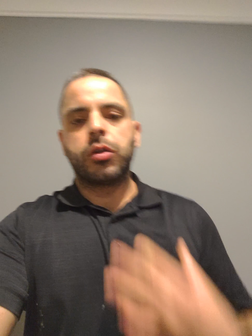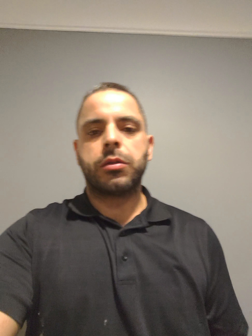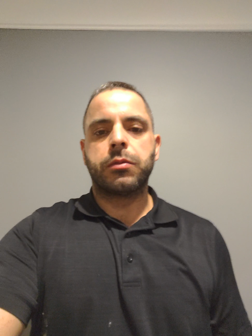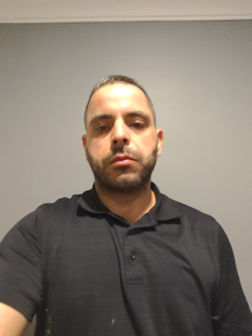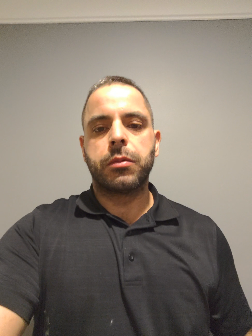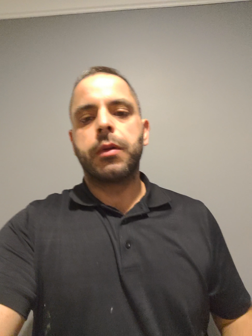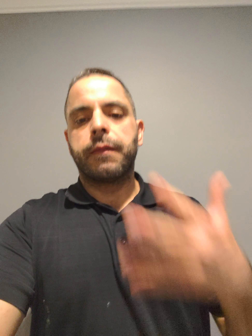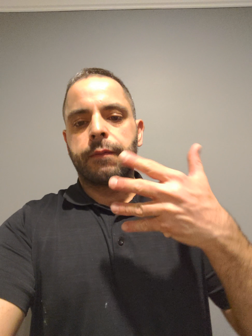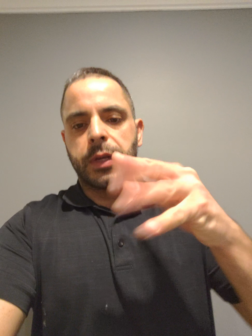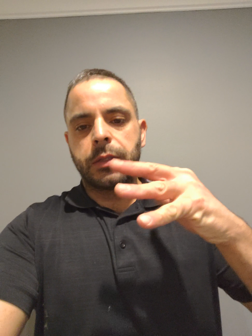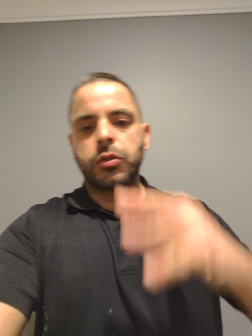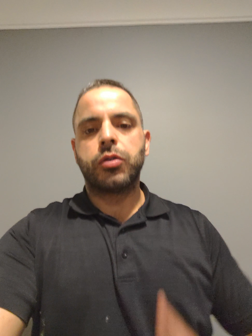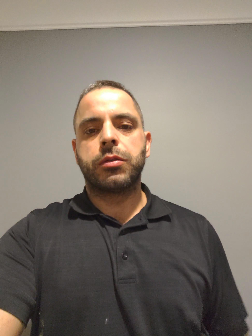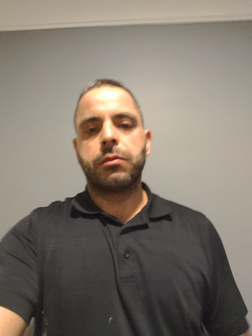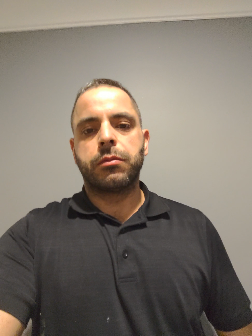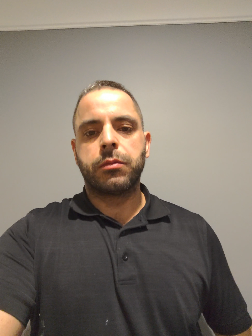finish